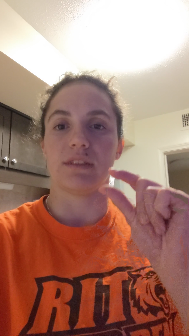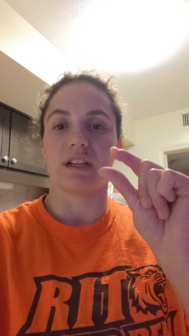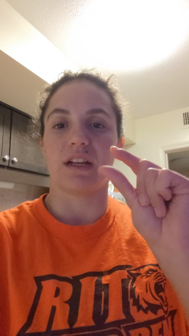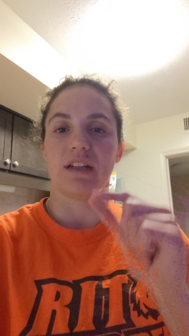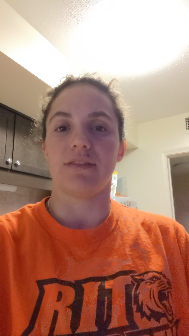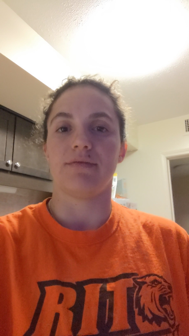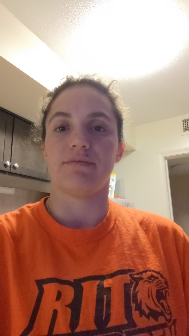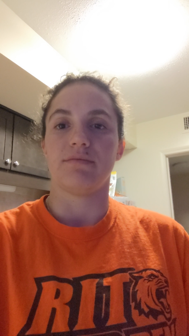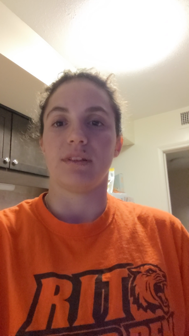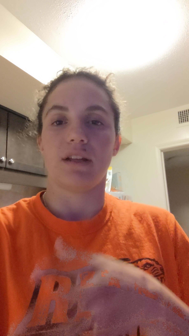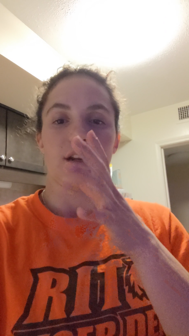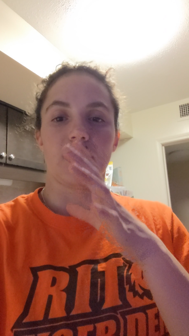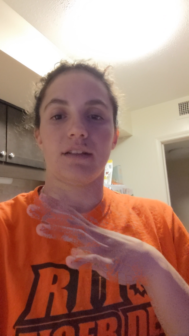lady